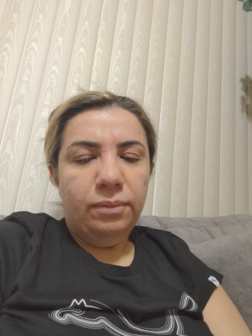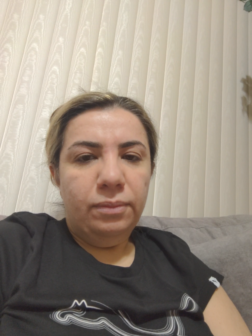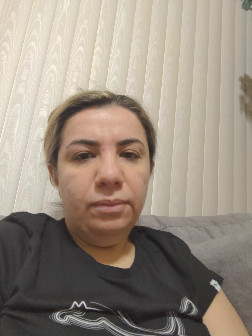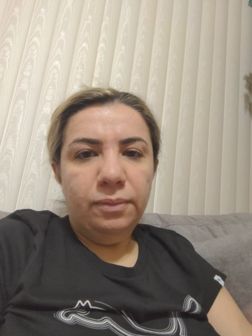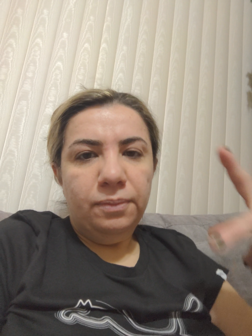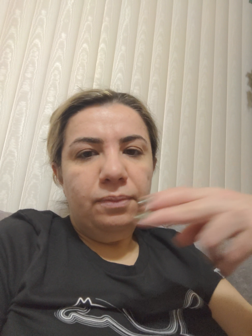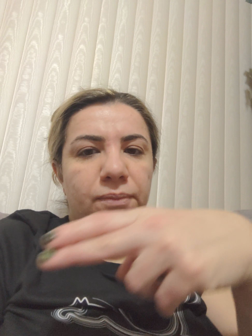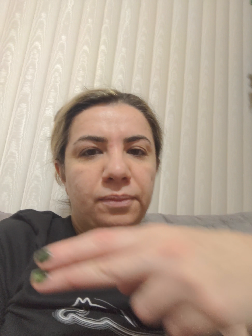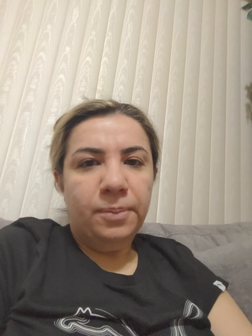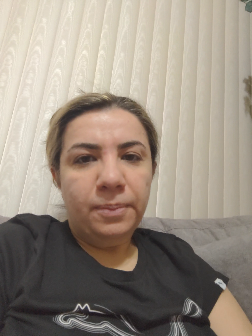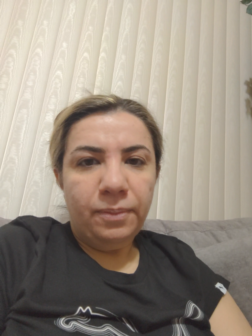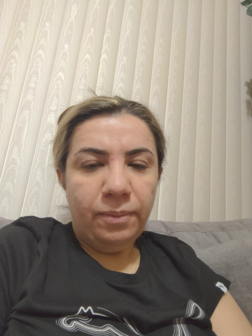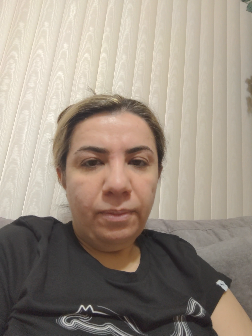cut